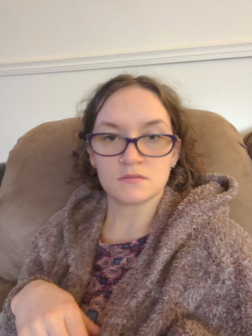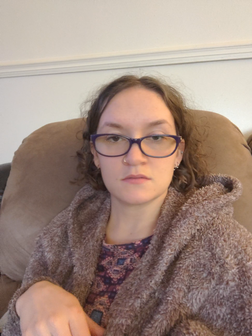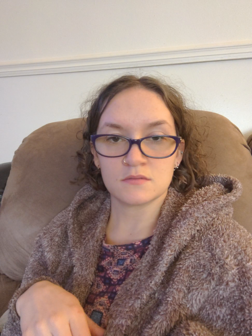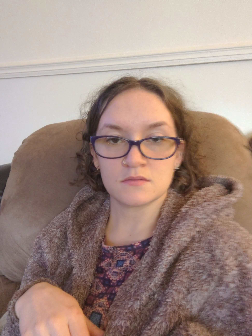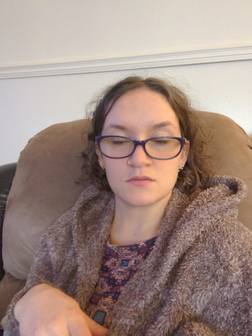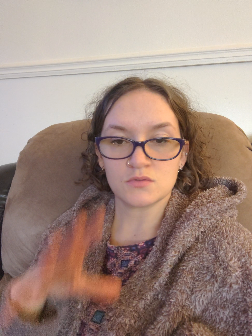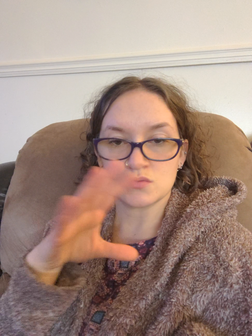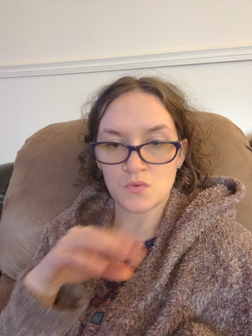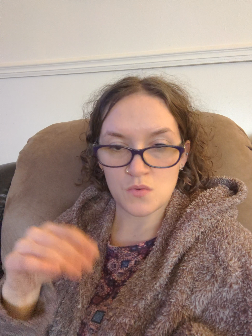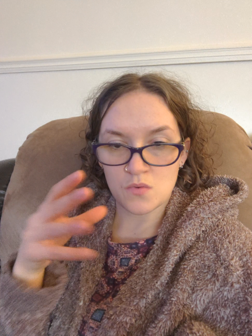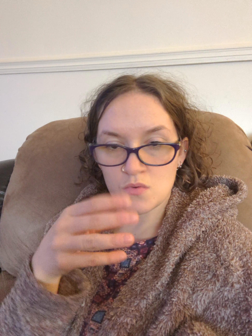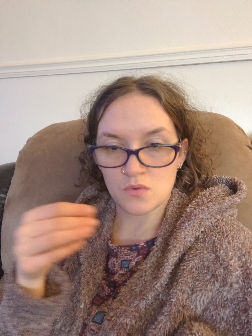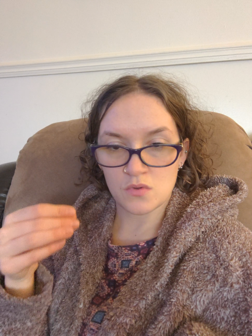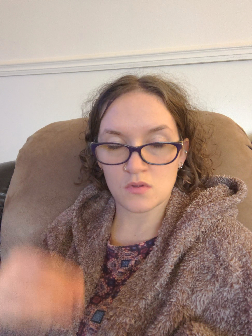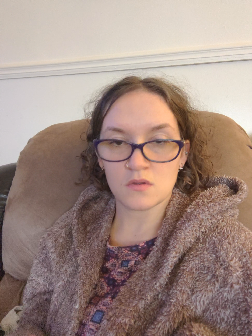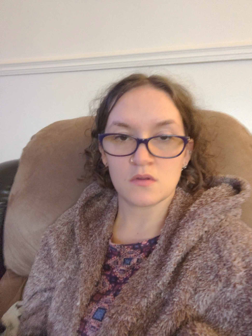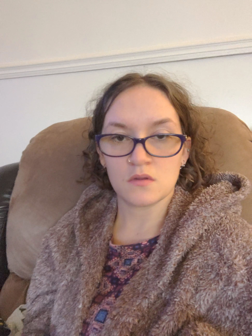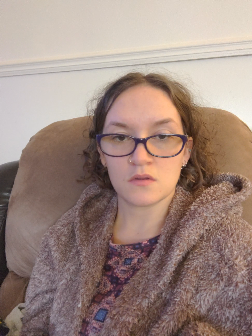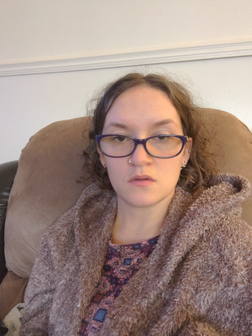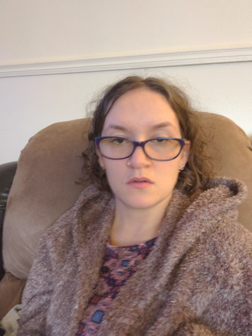story